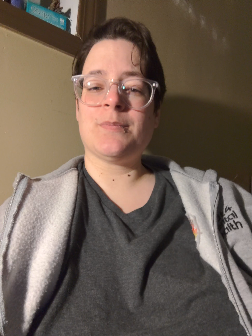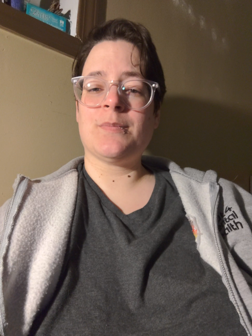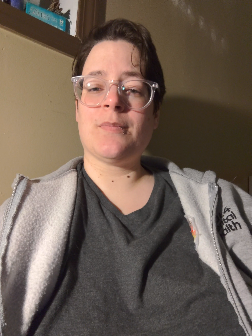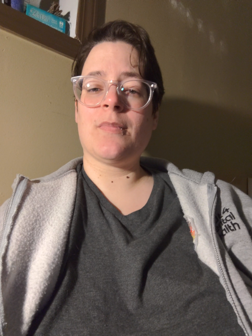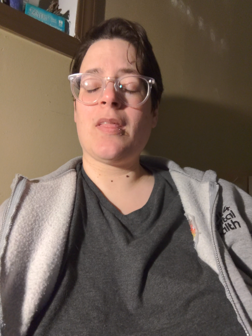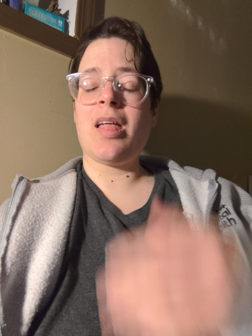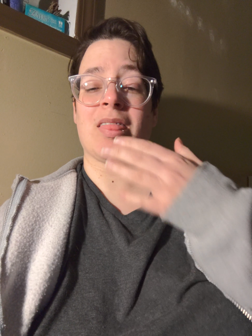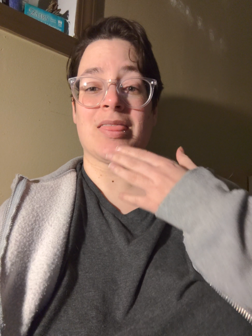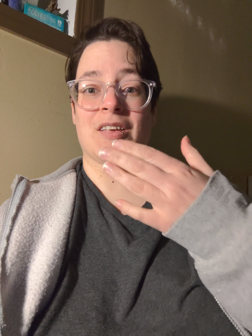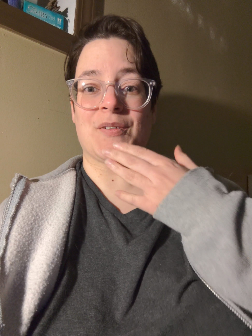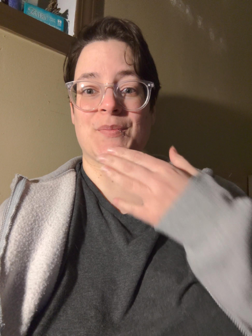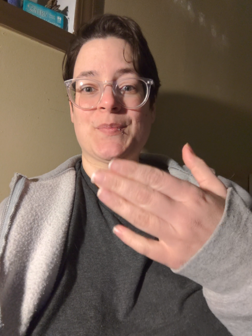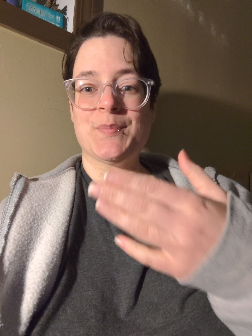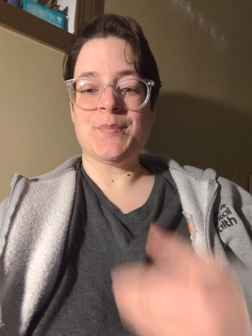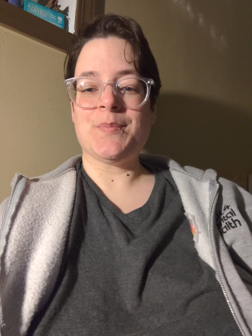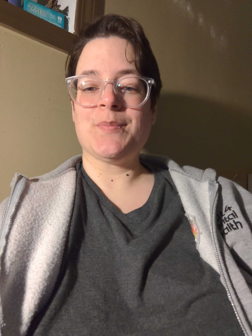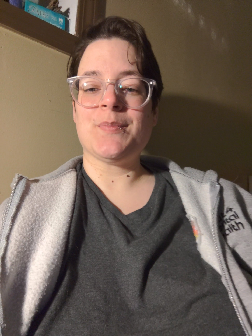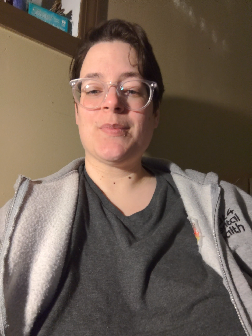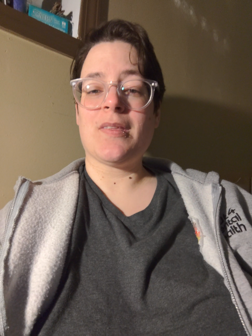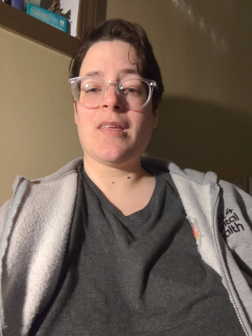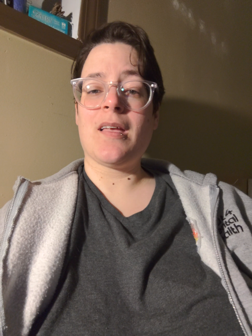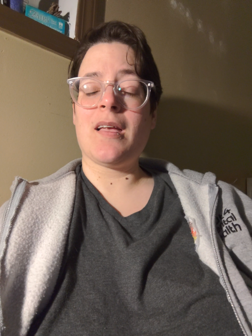thank you